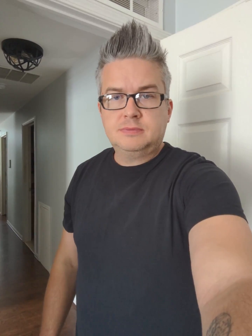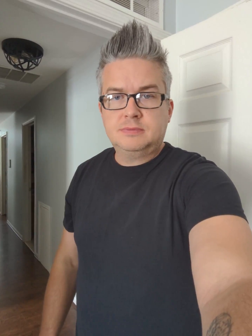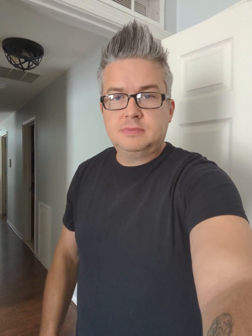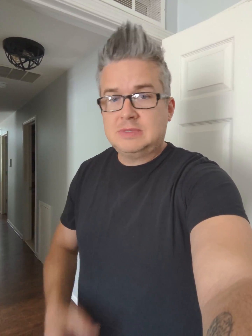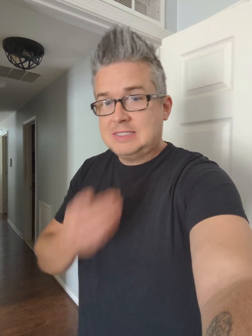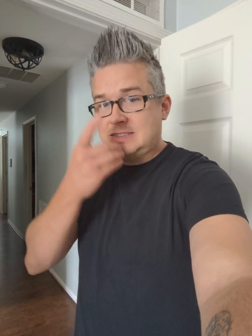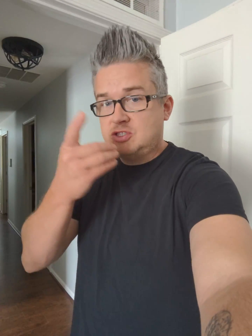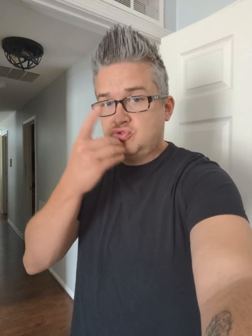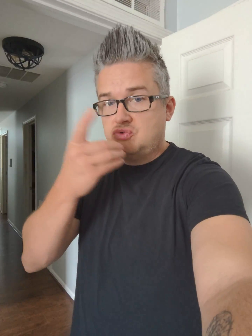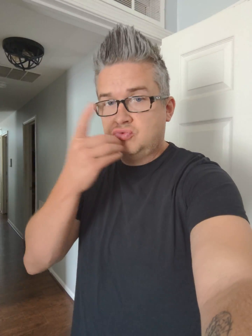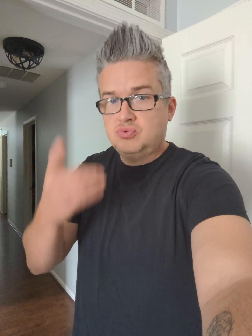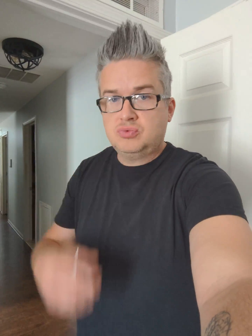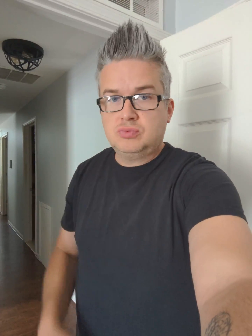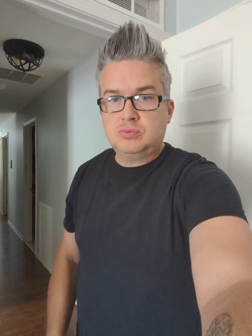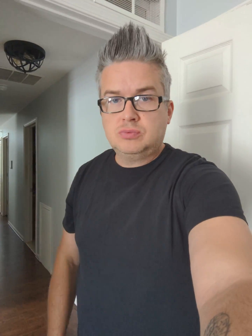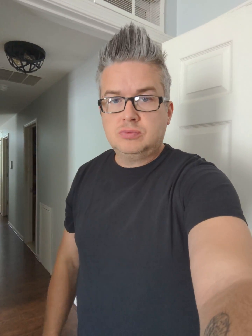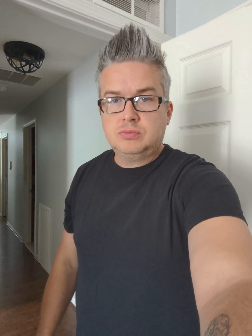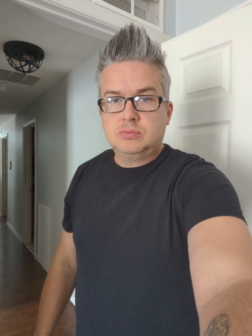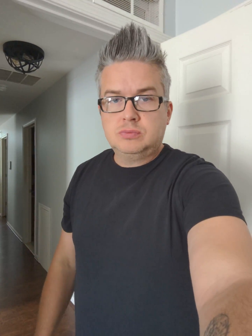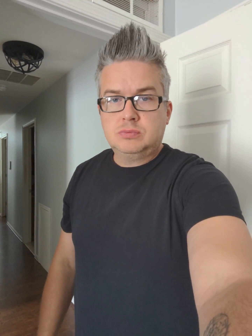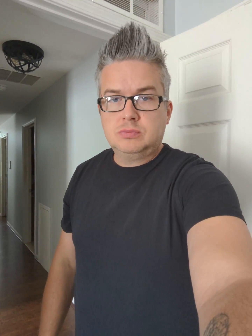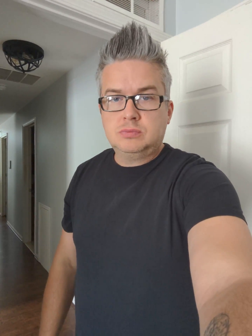dinner